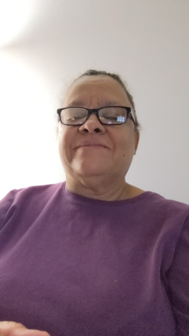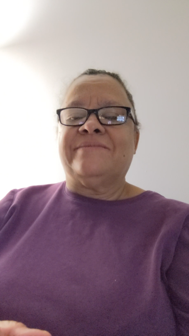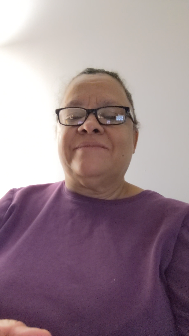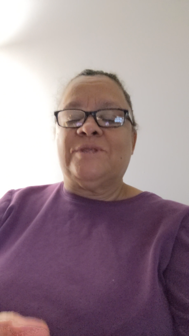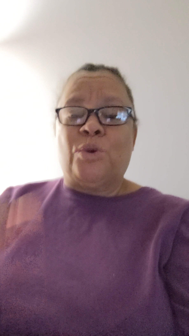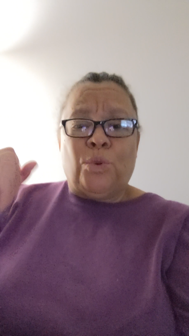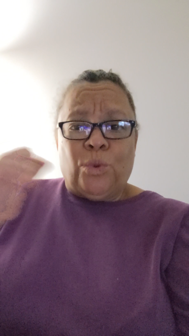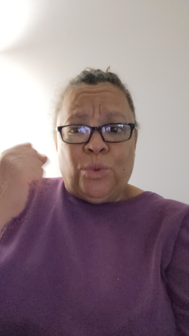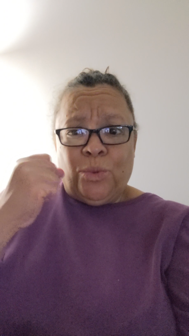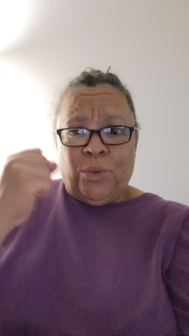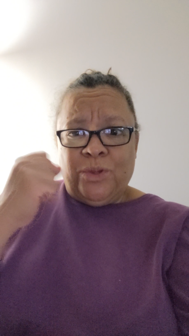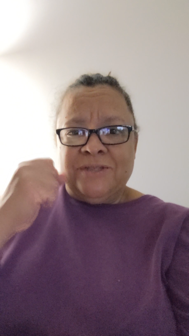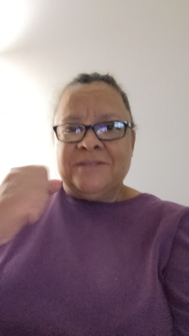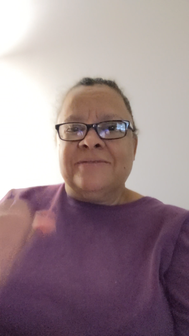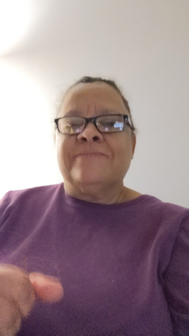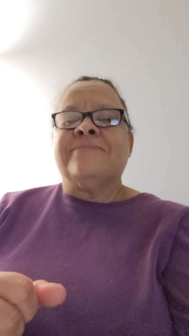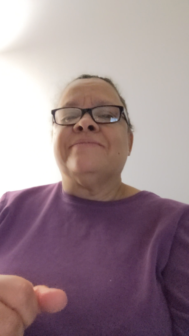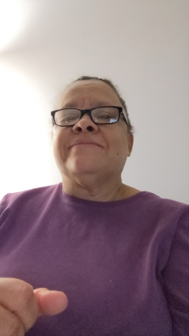cold